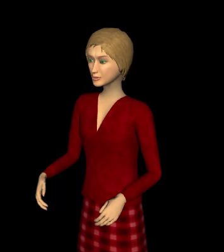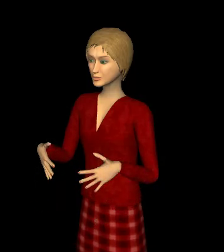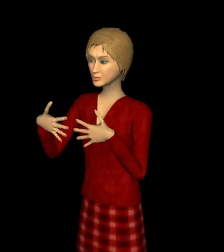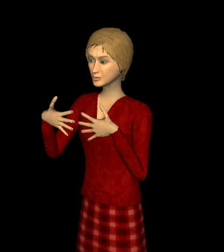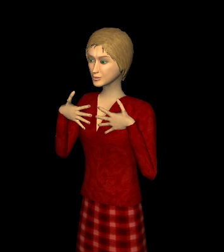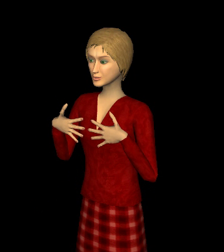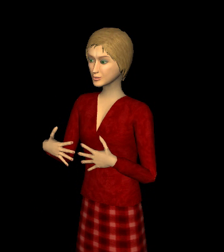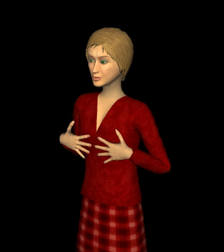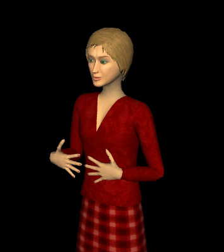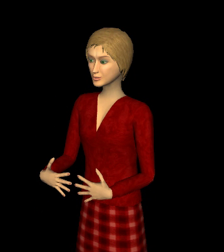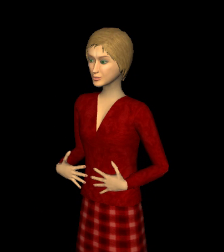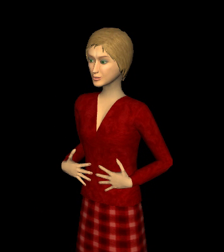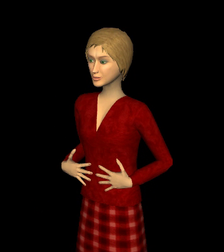جسم